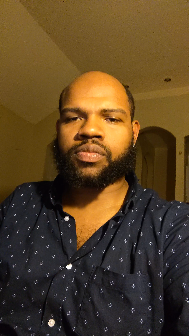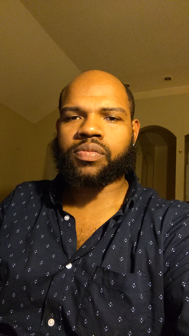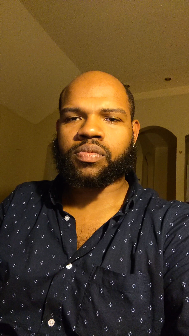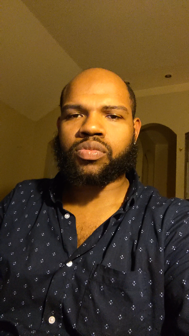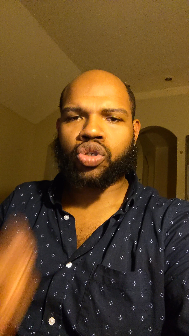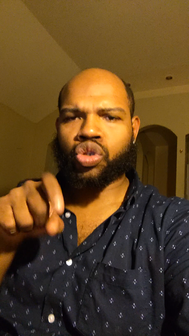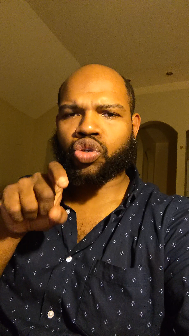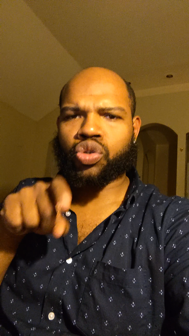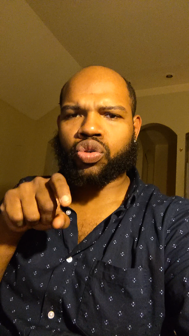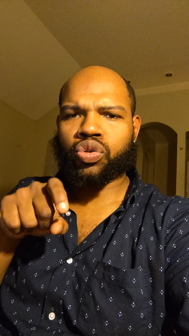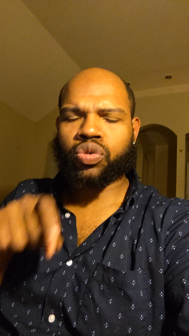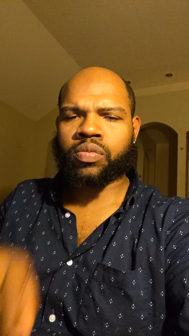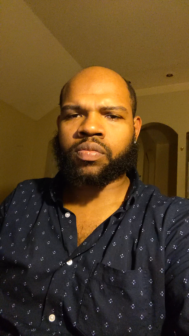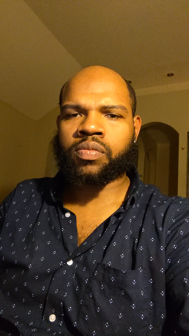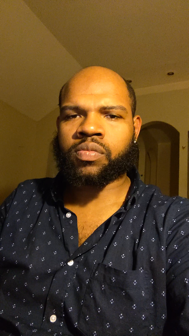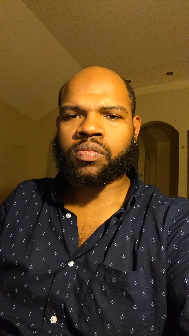should